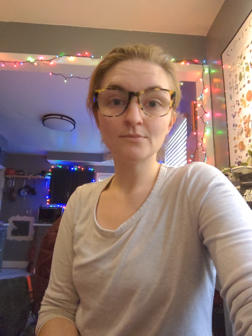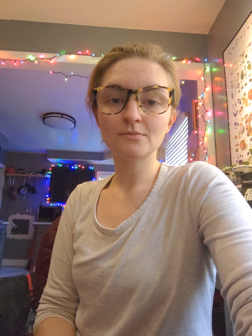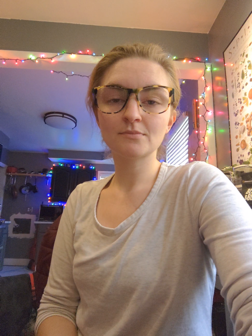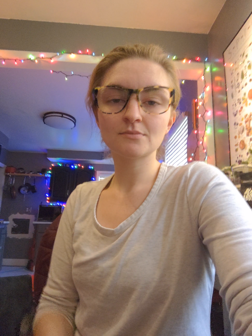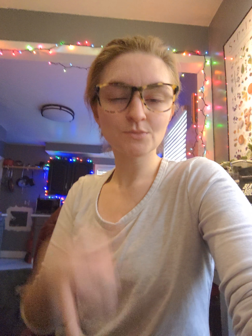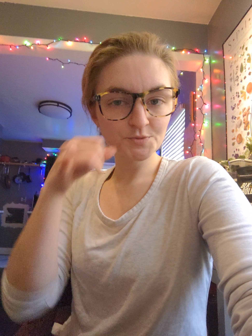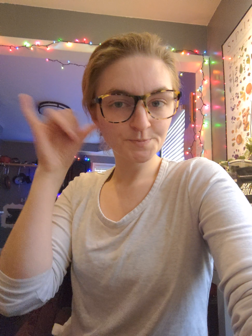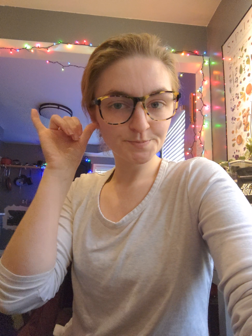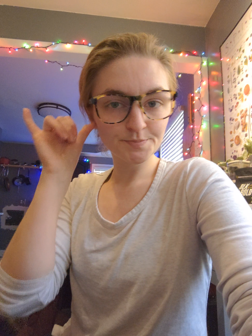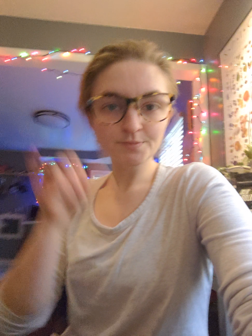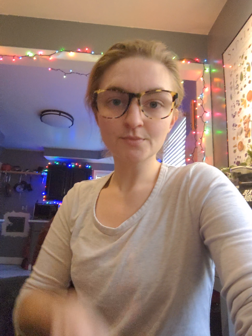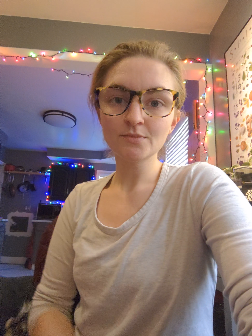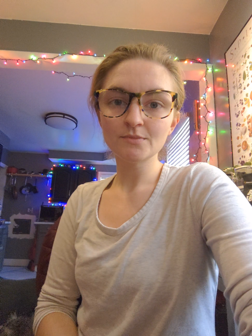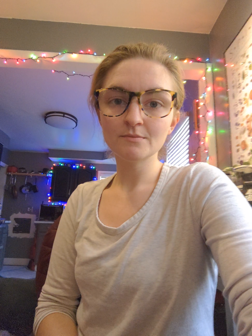yesterday